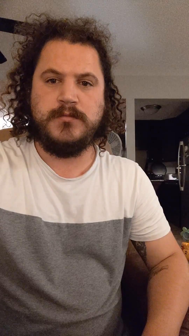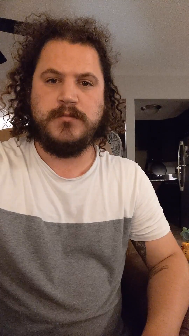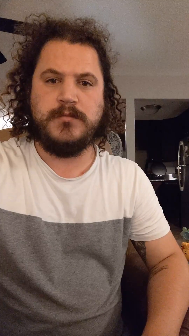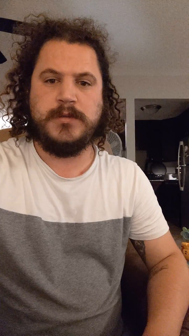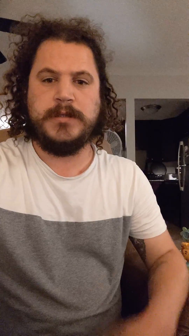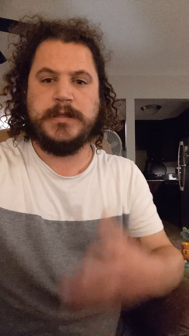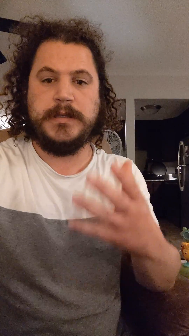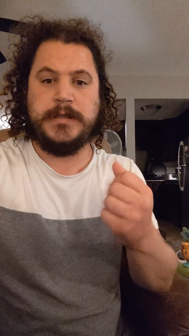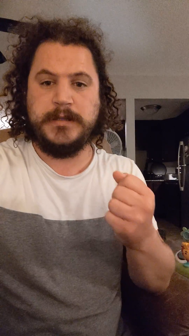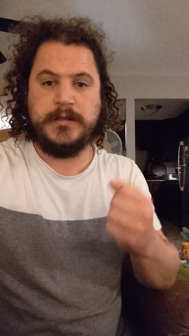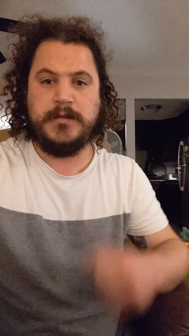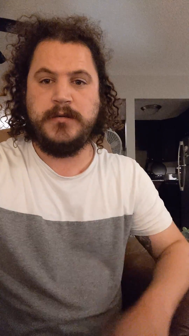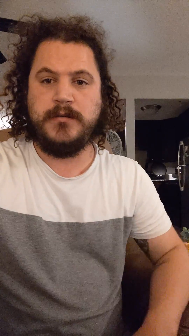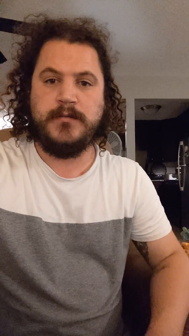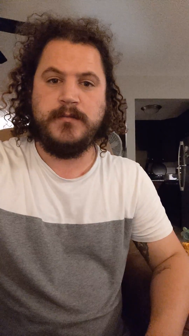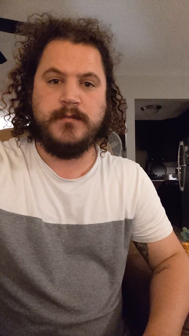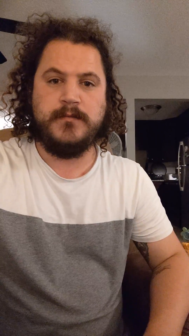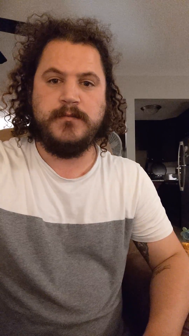get